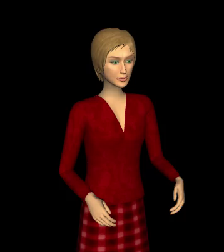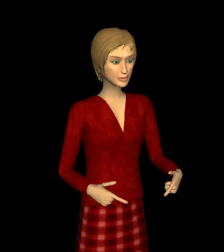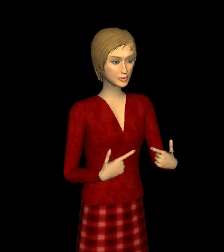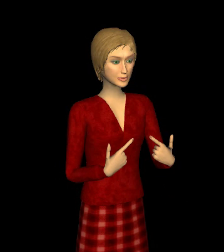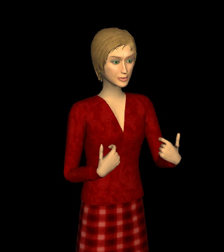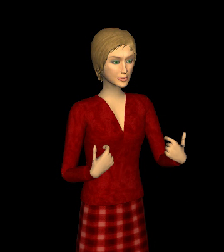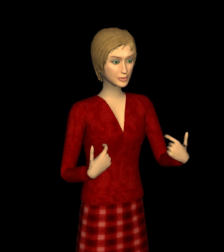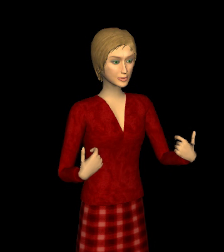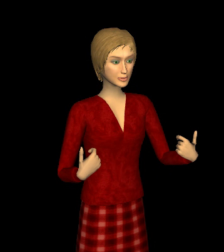مواد